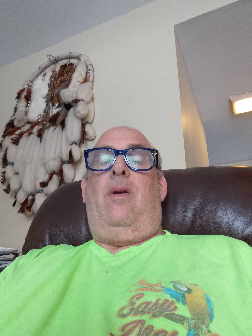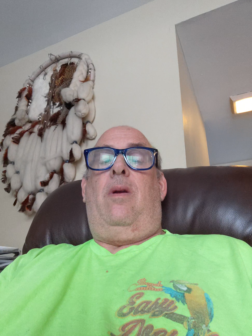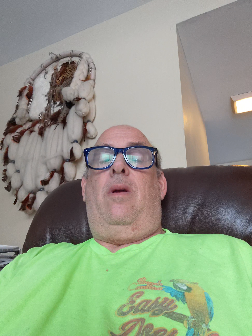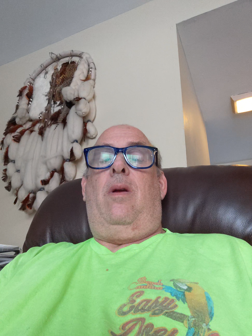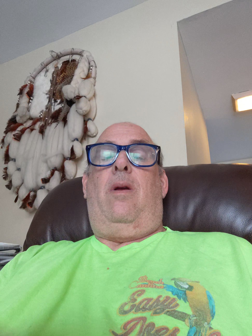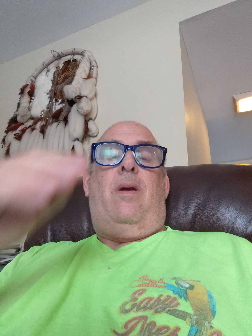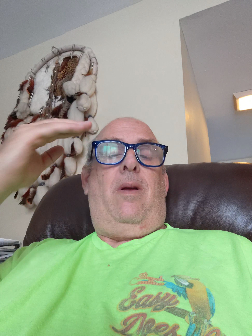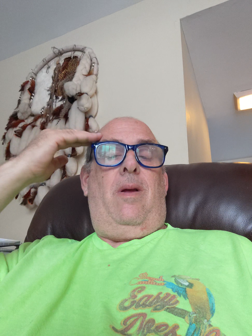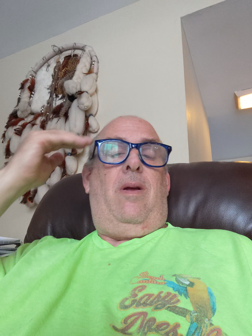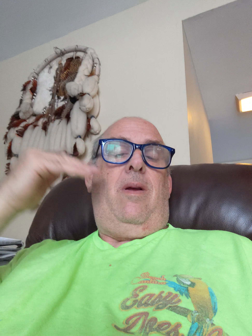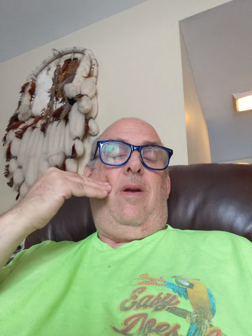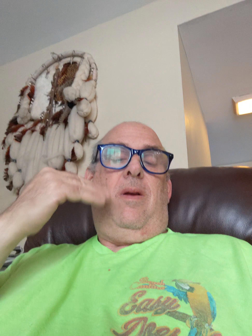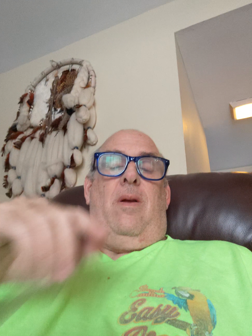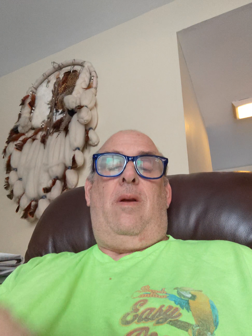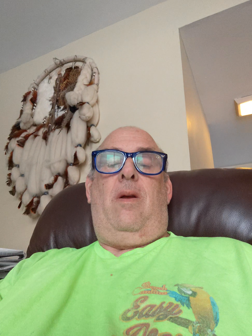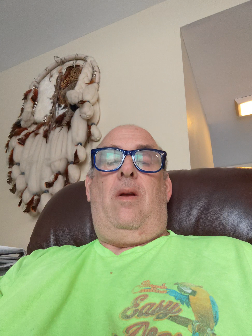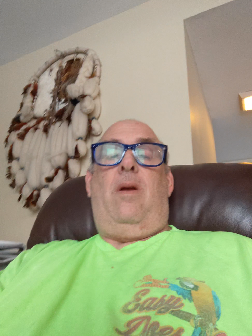head